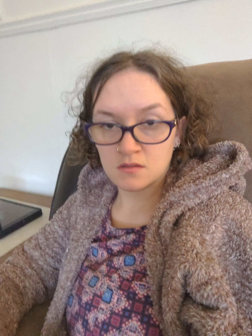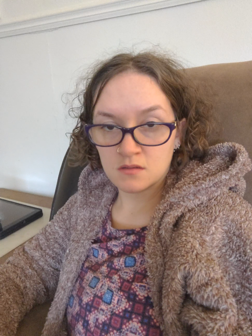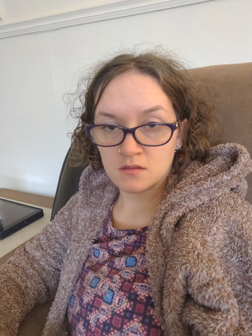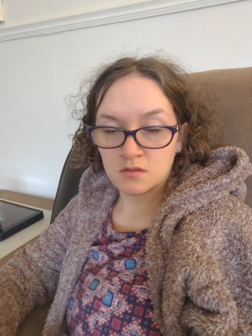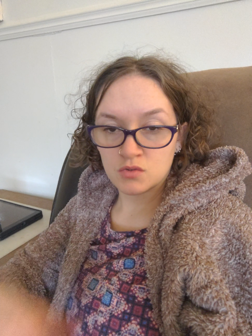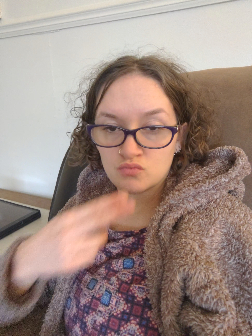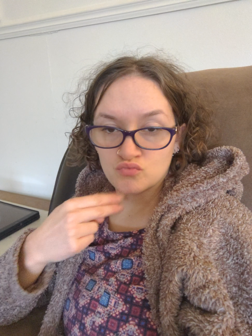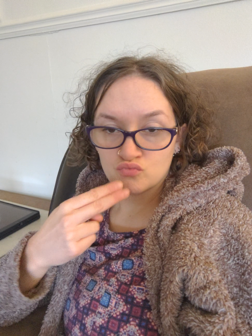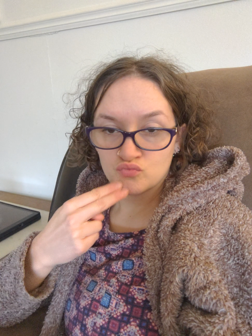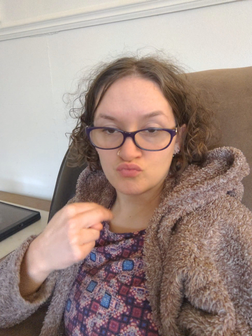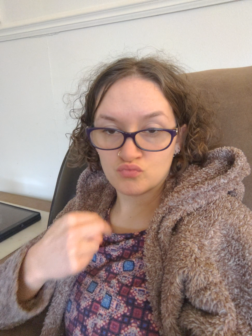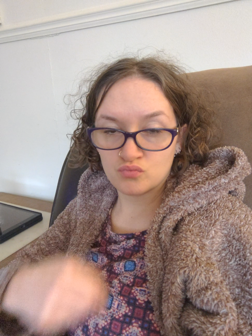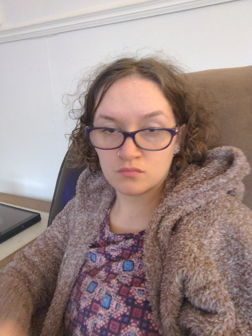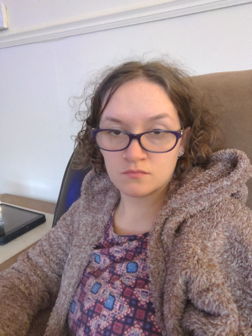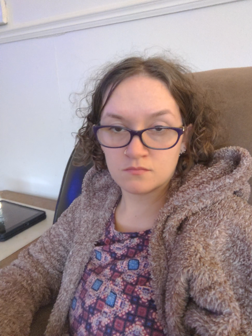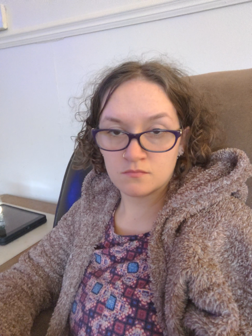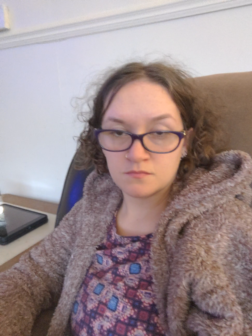cute